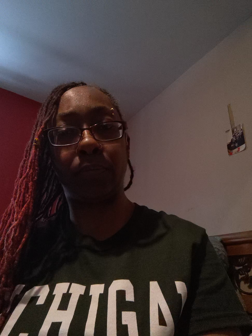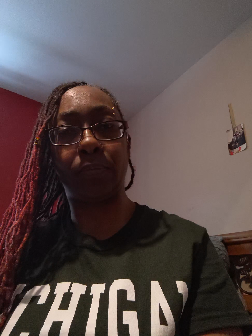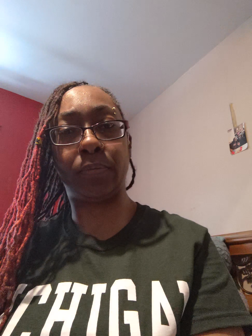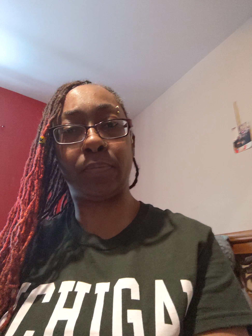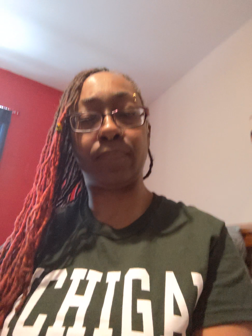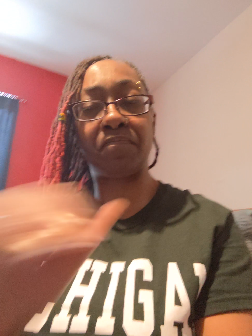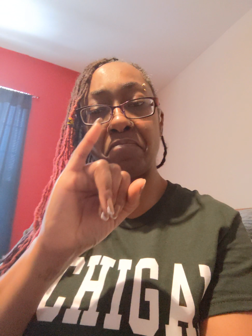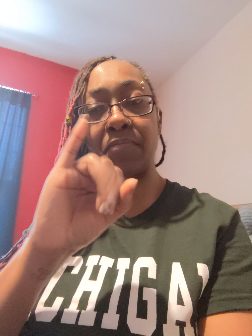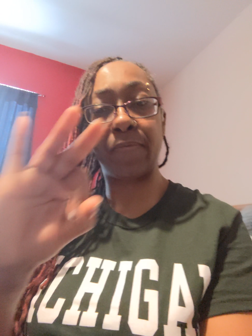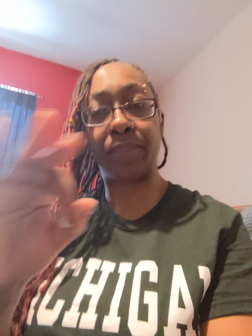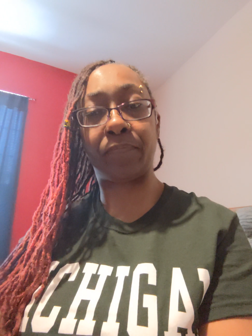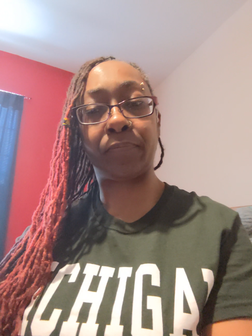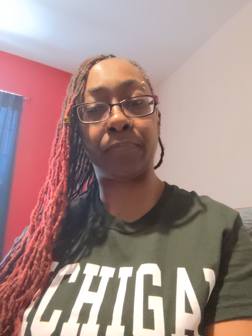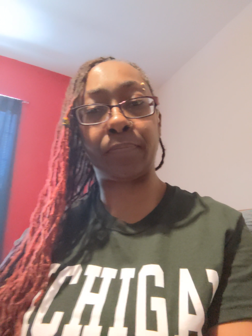if